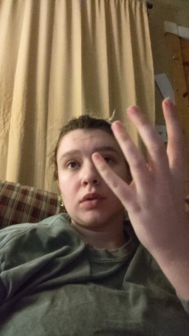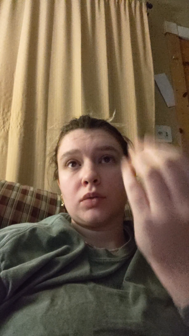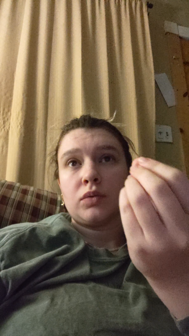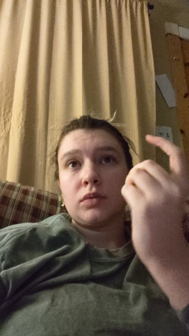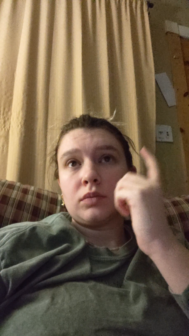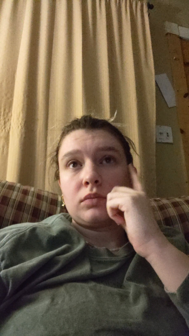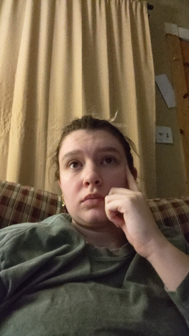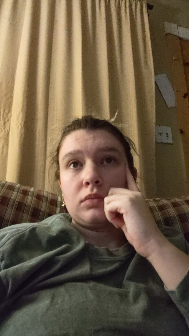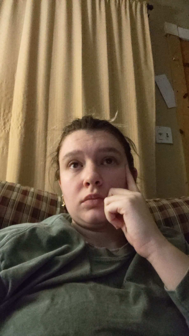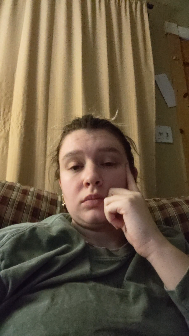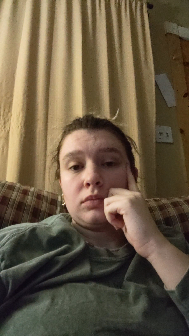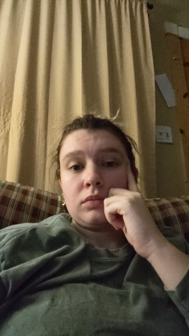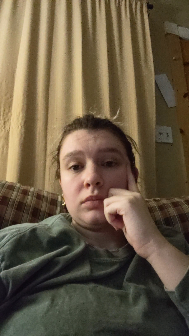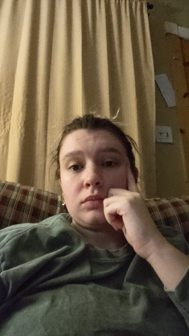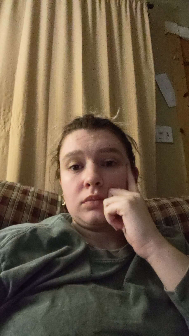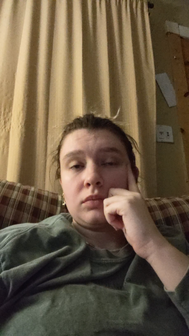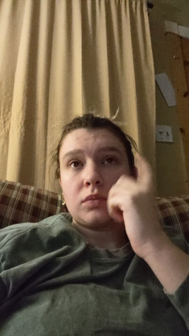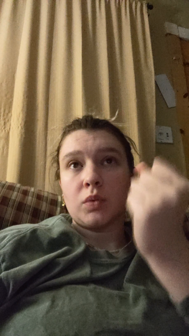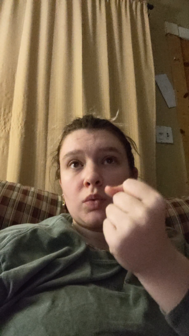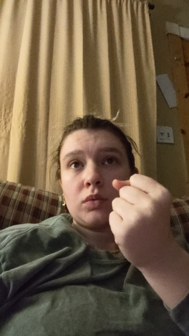hold